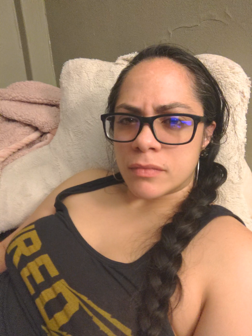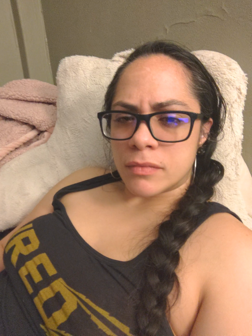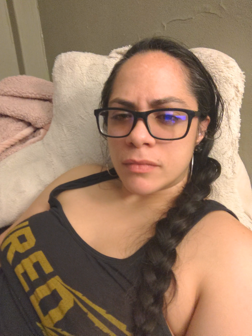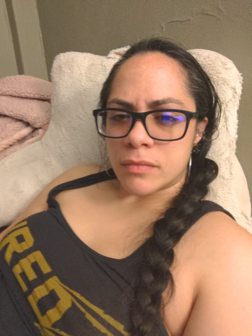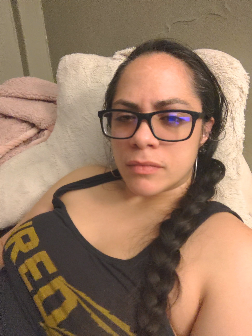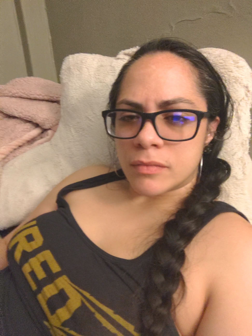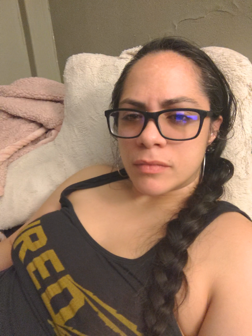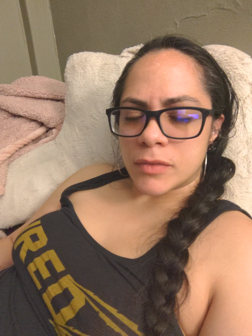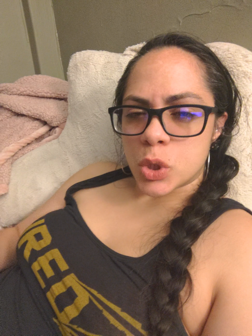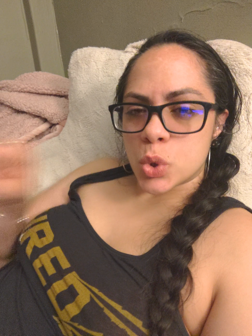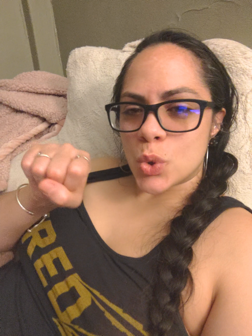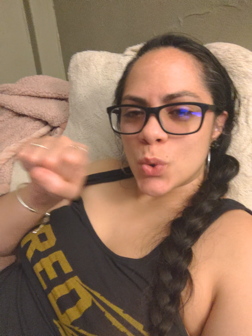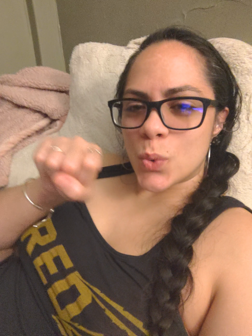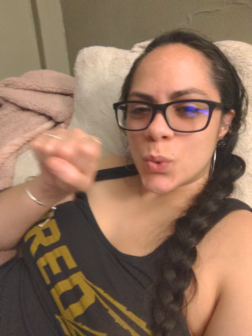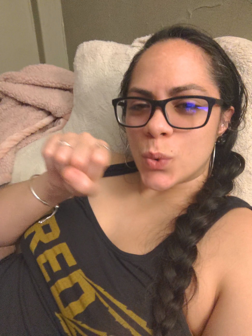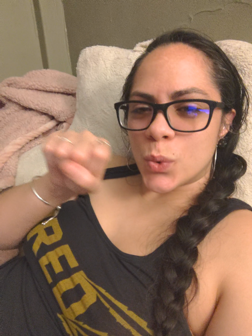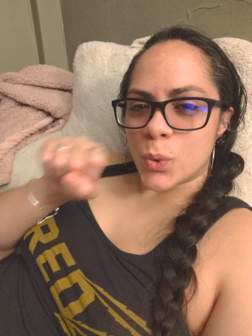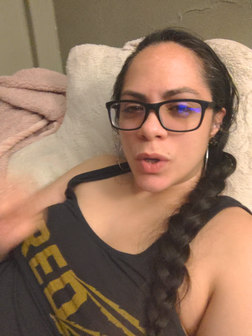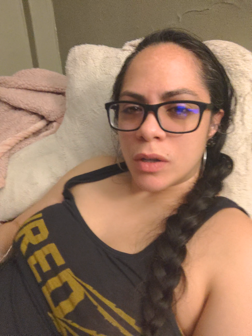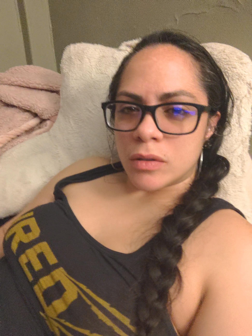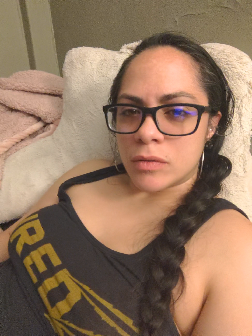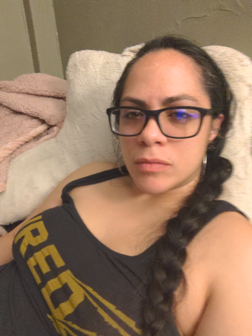shoe